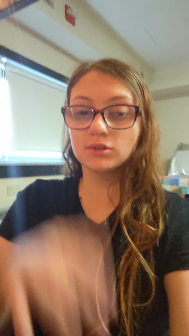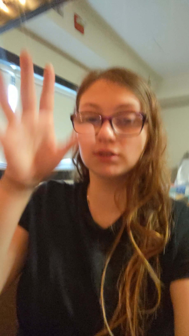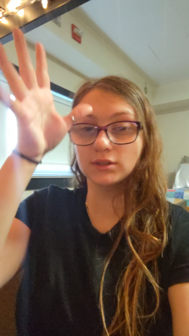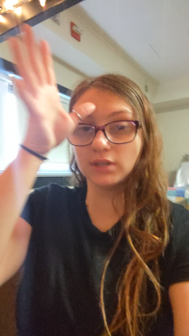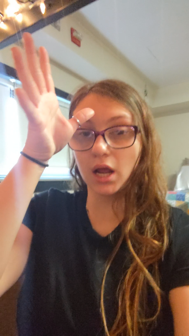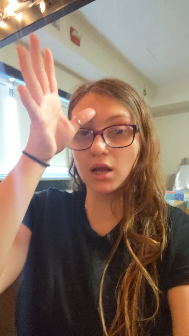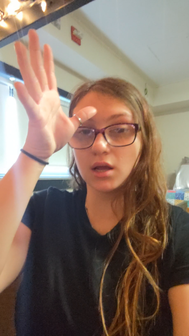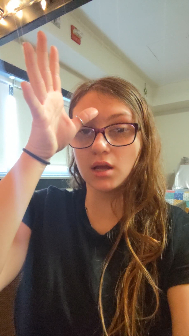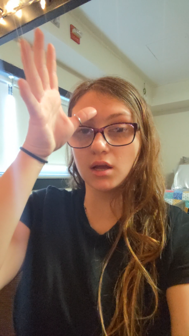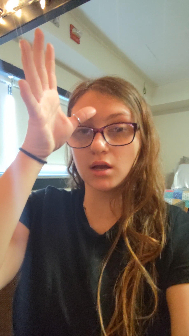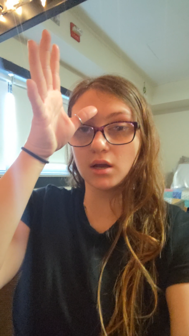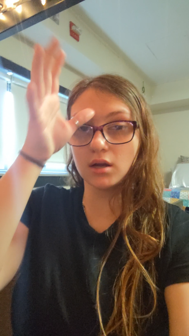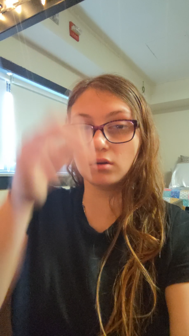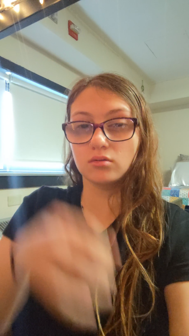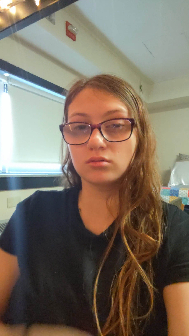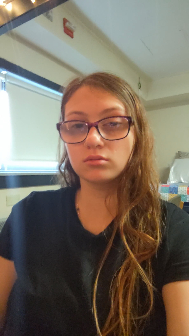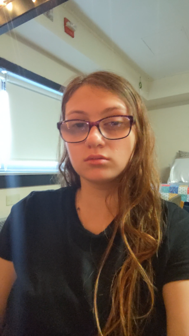daddy